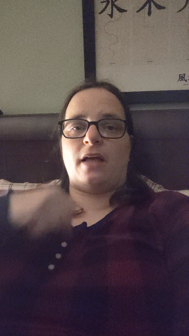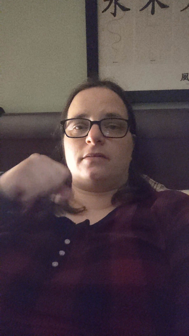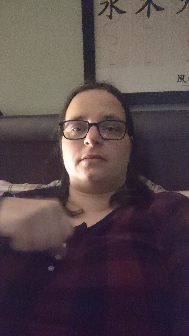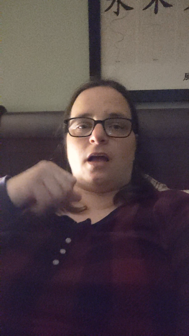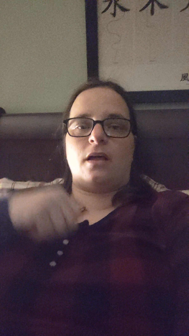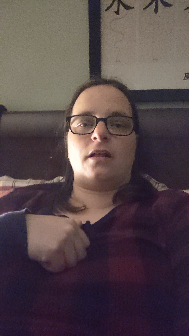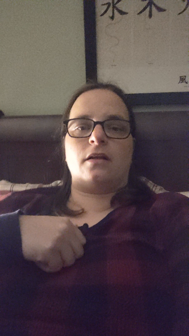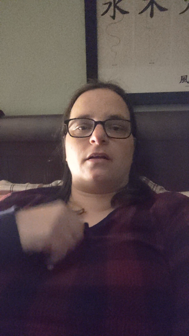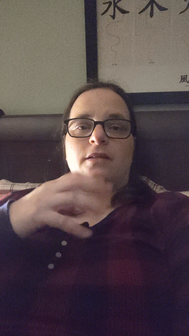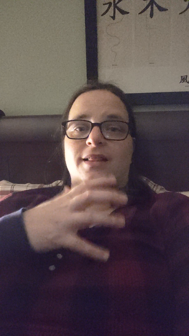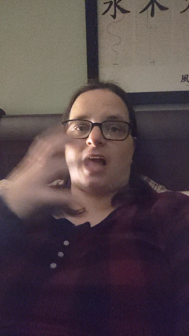a lot